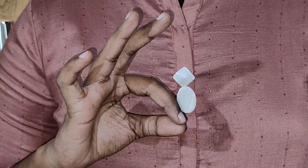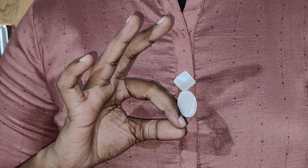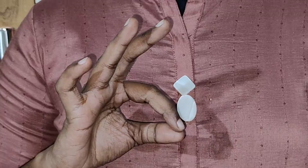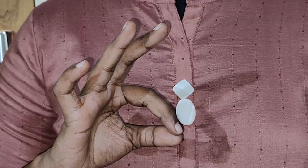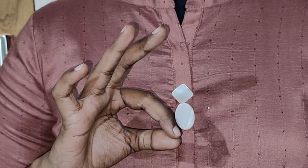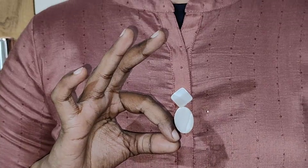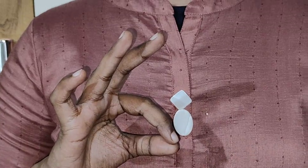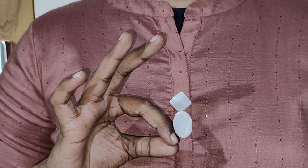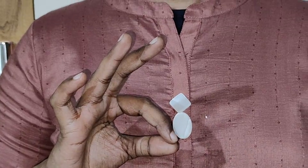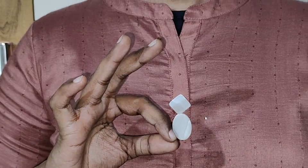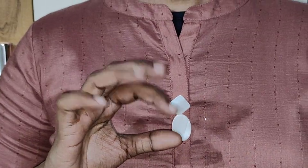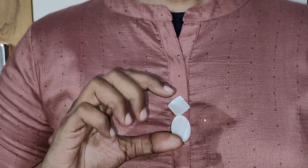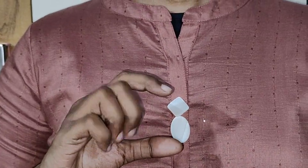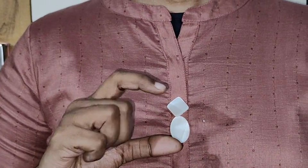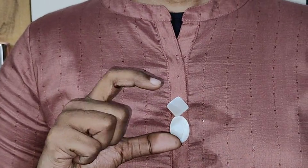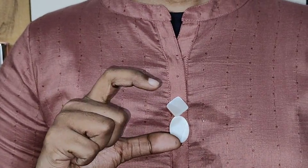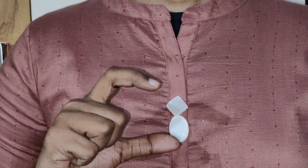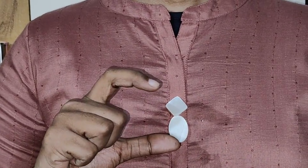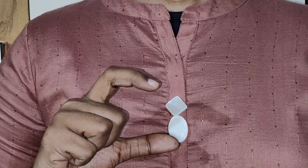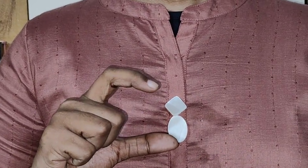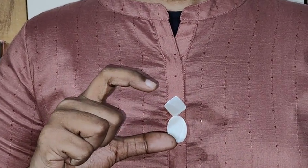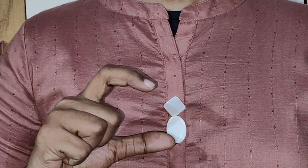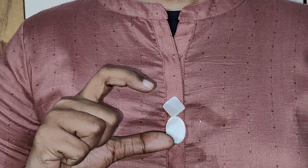ഓ